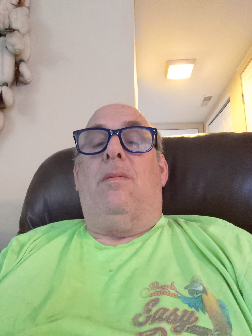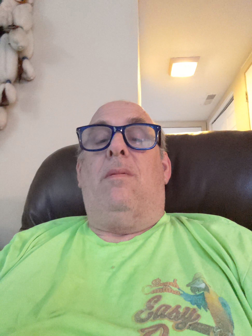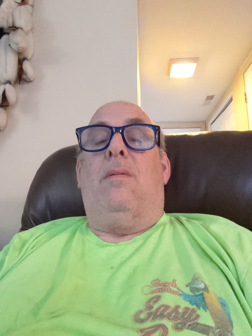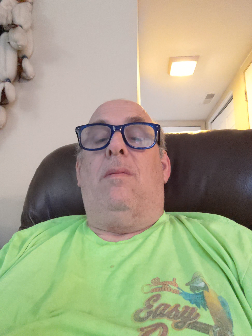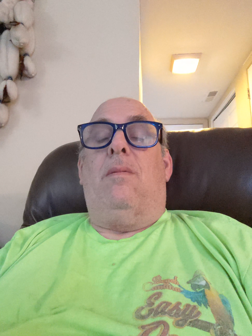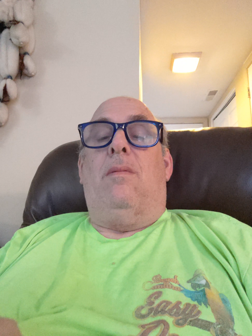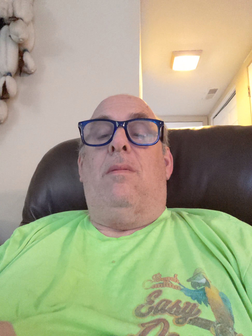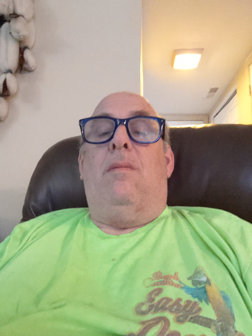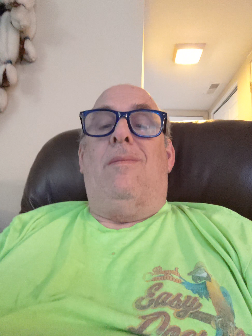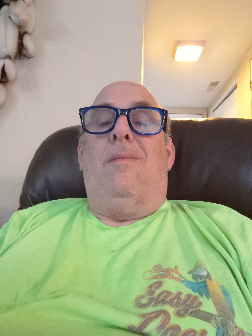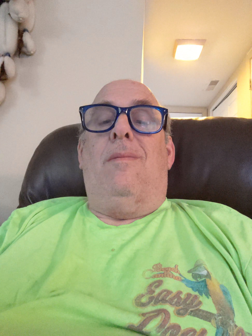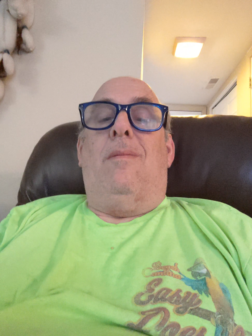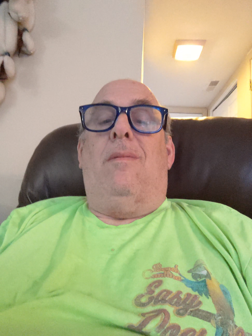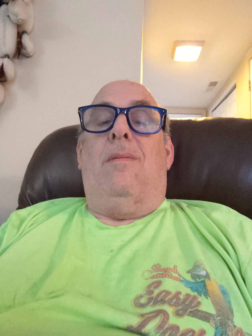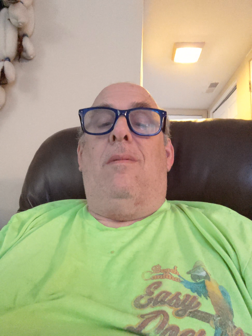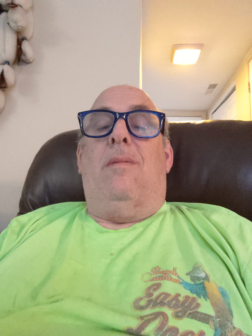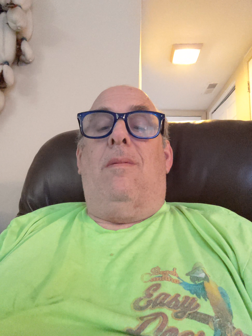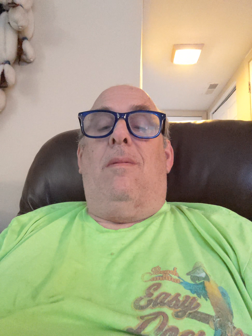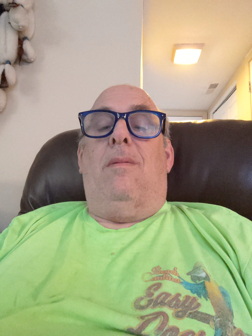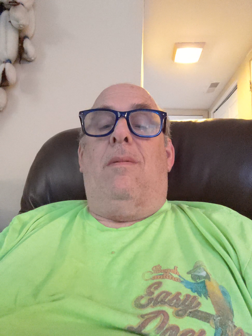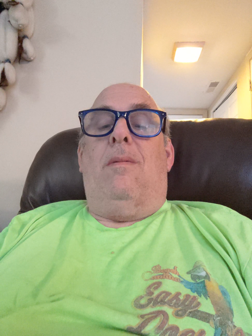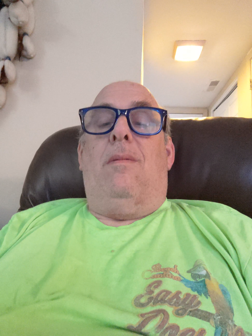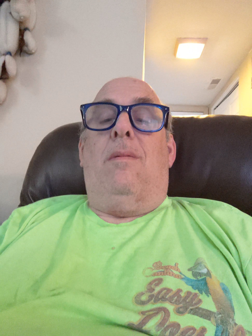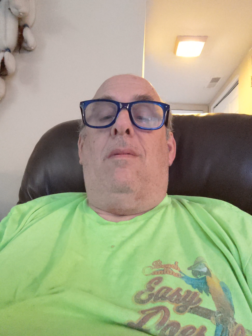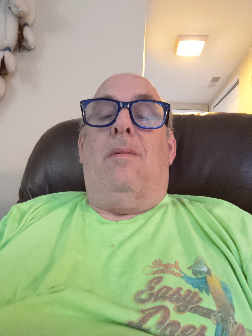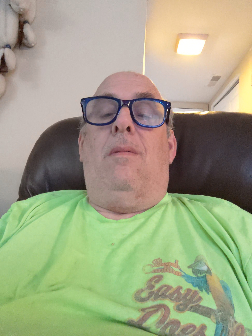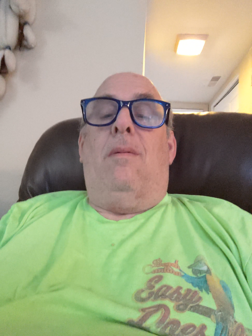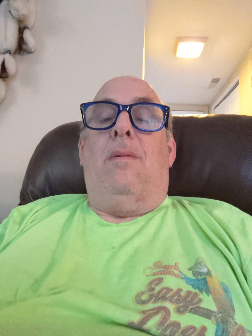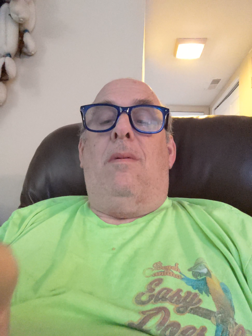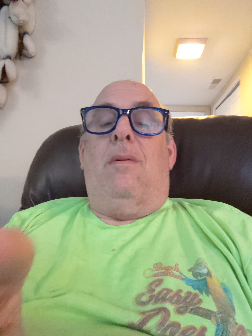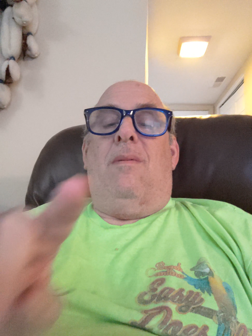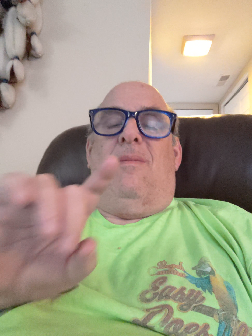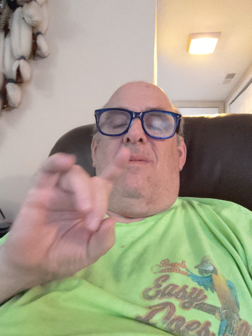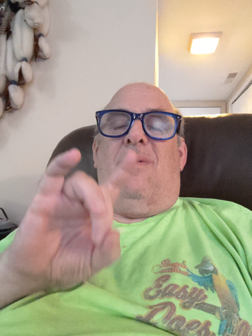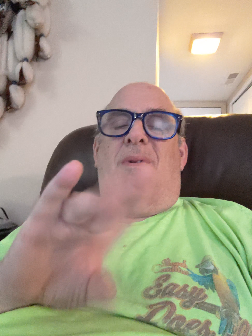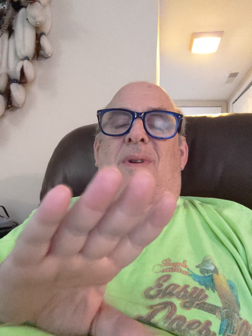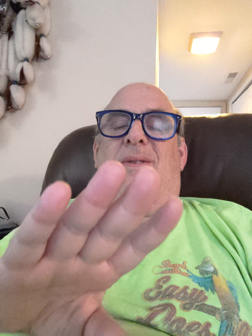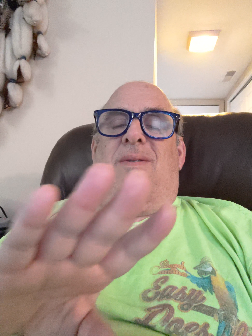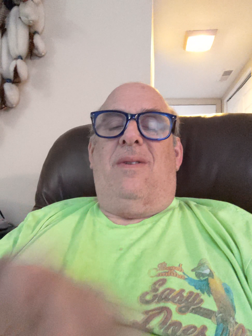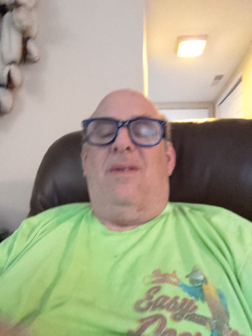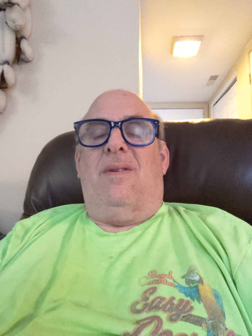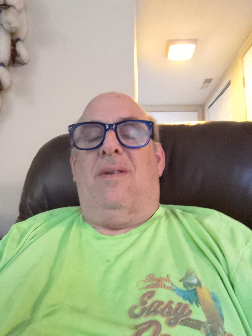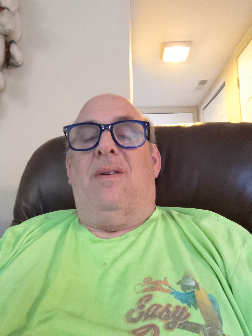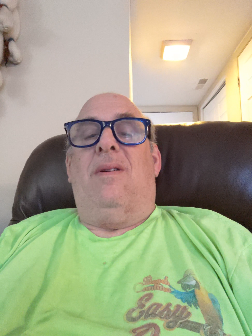hate